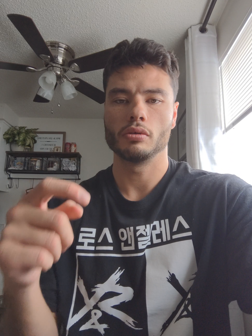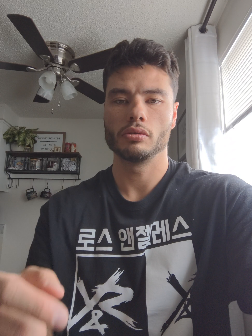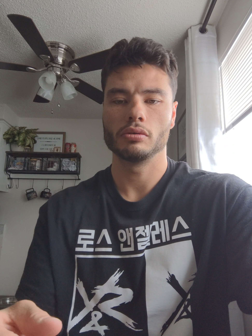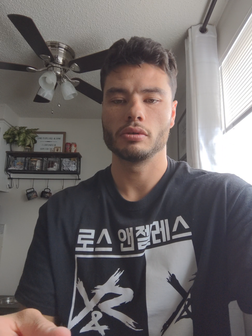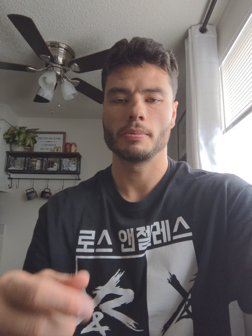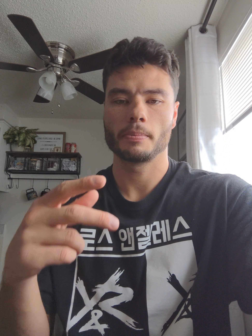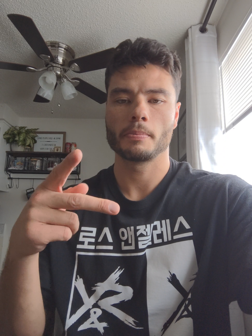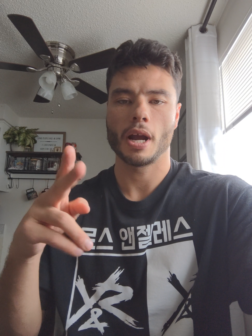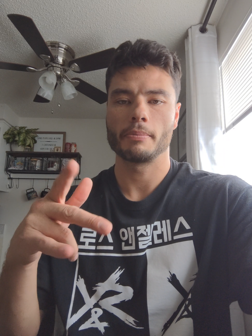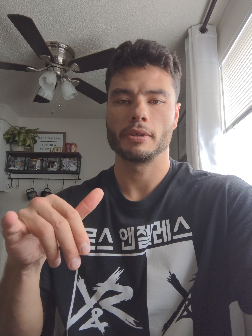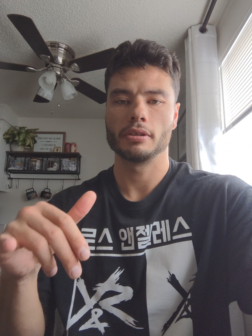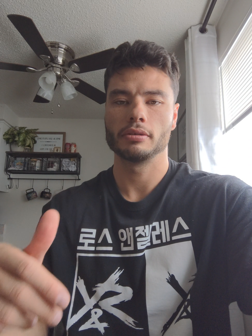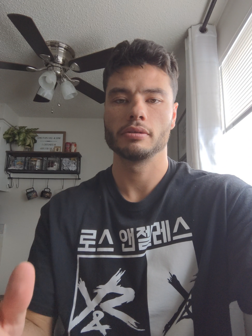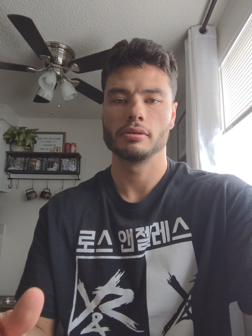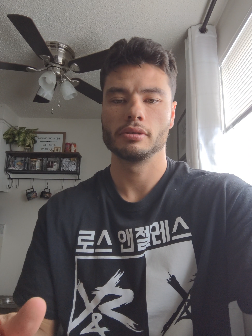puppy